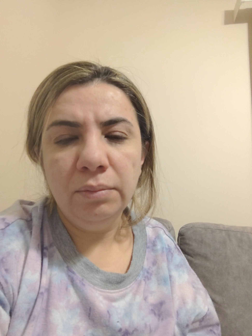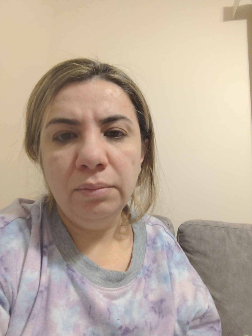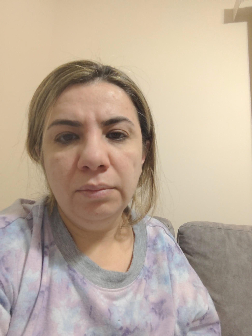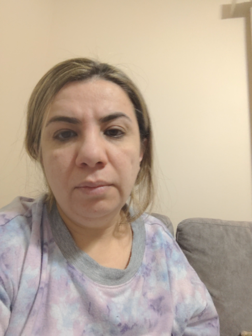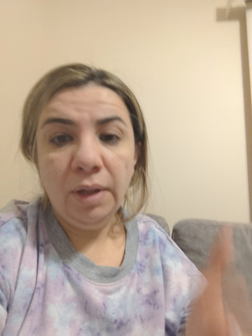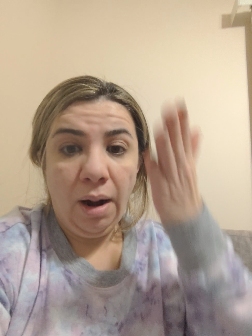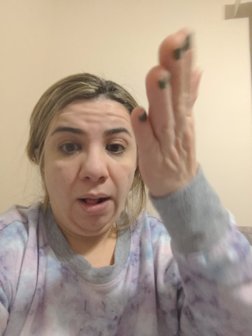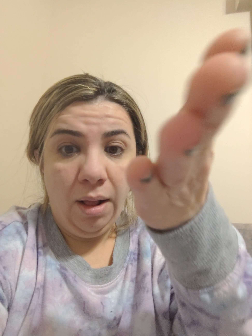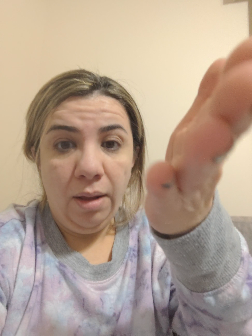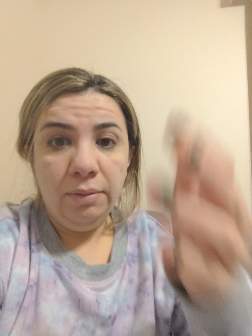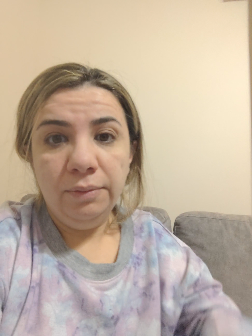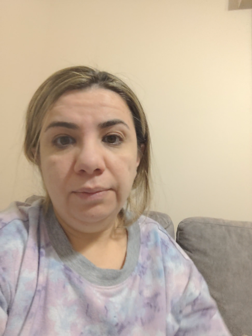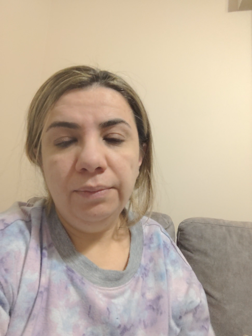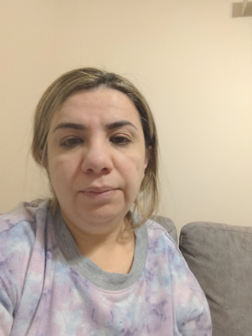there